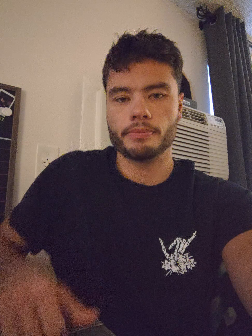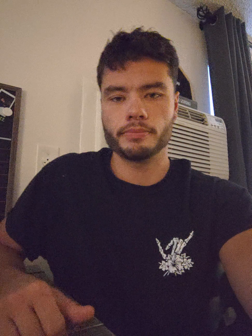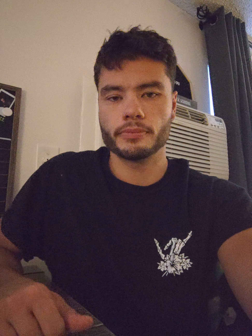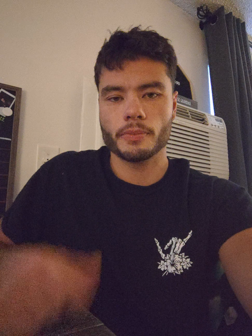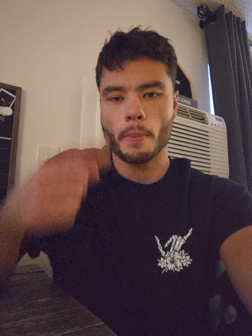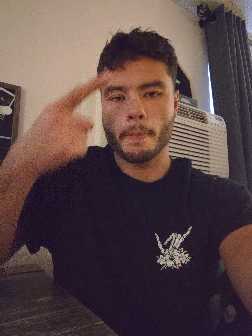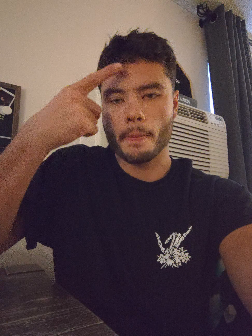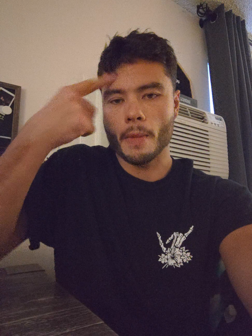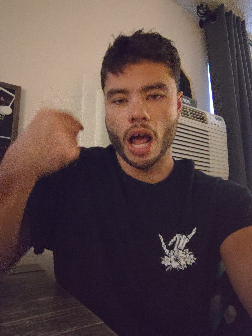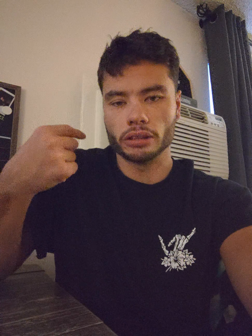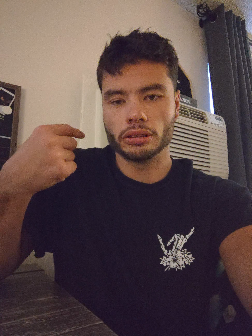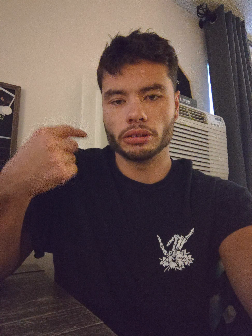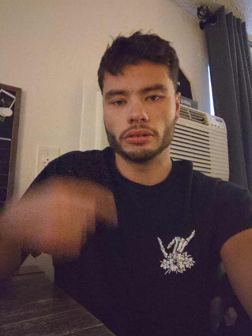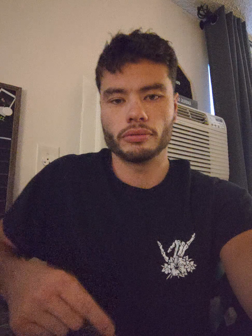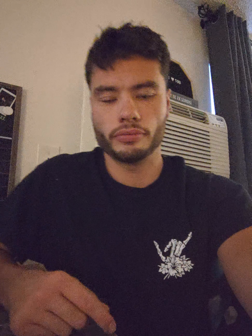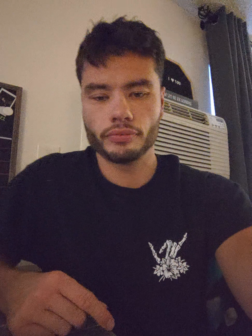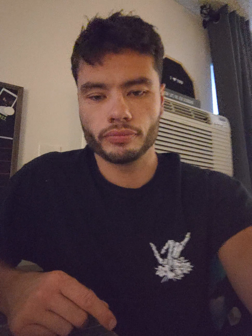because